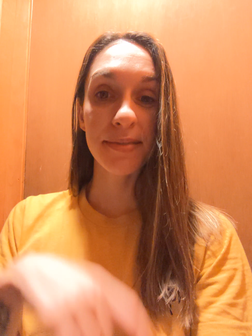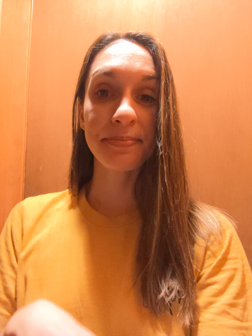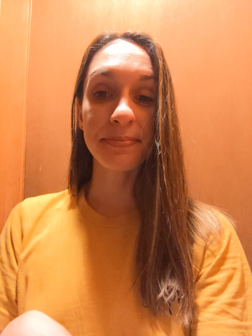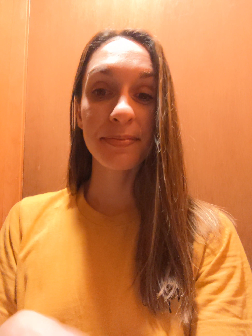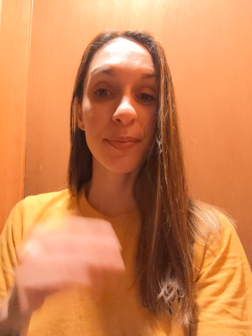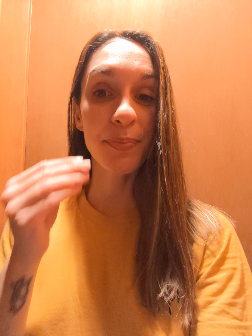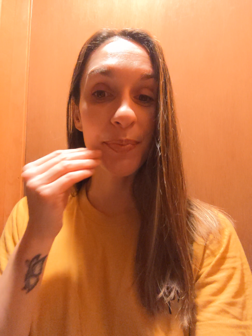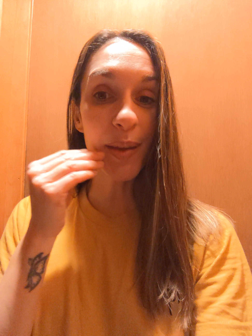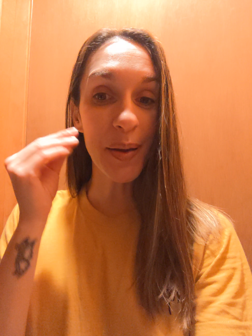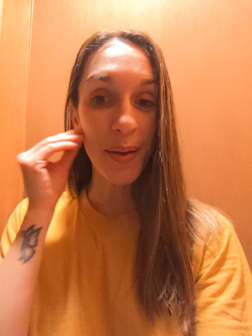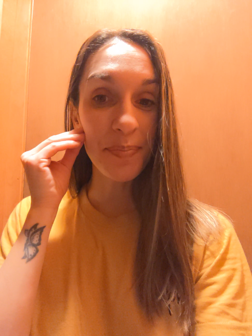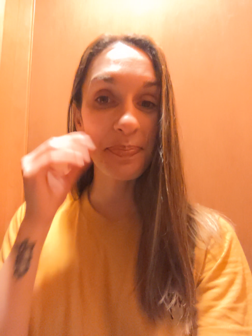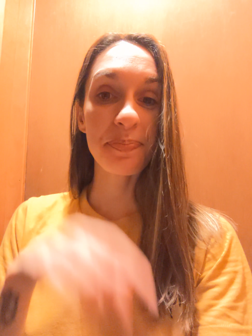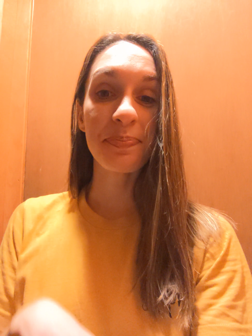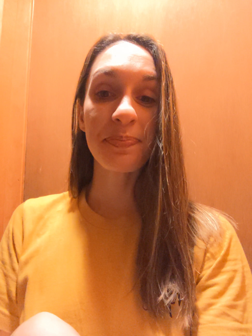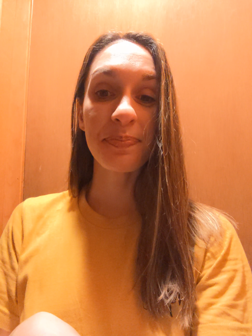home